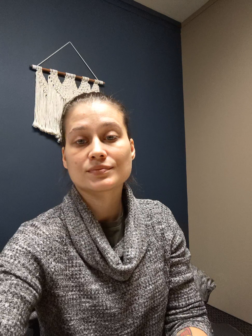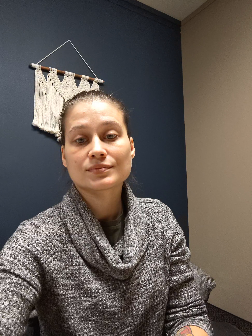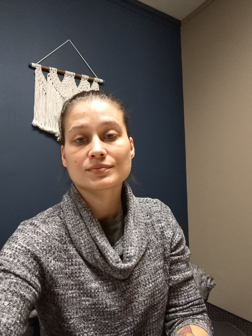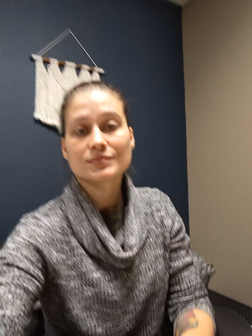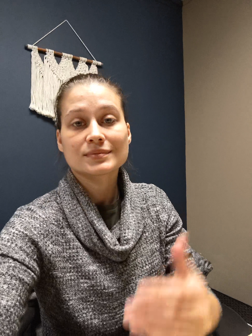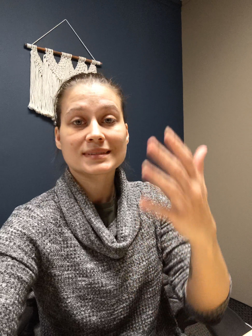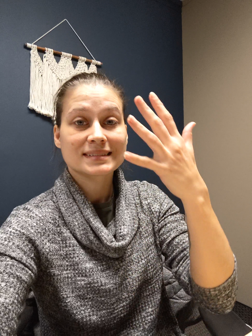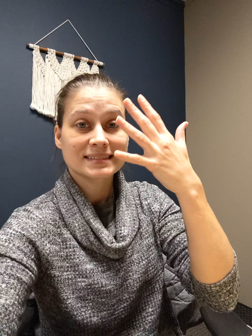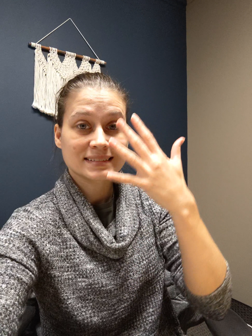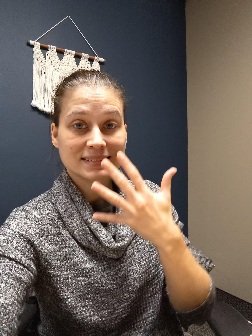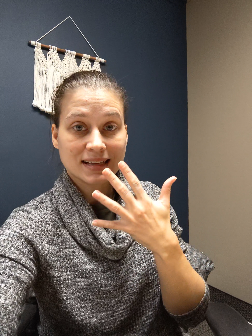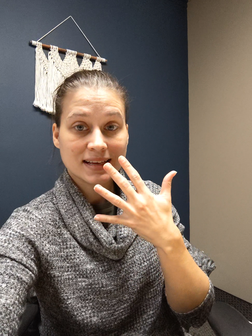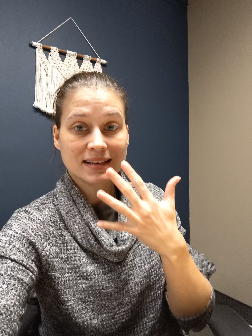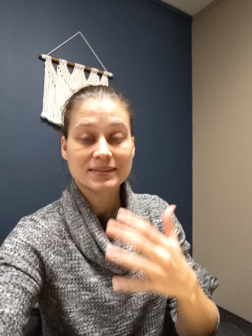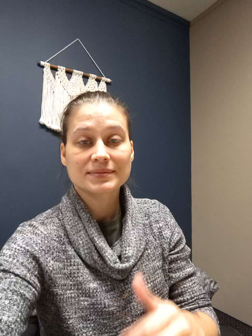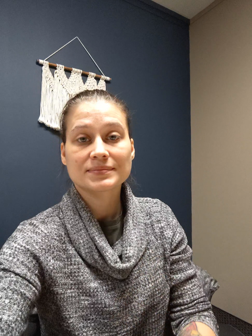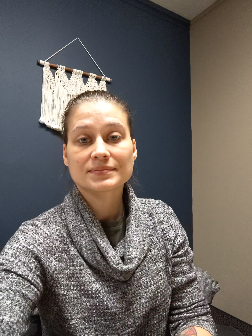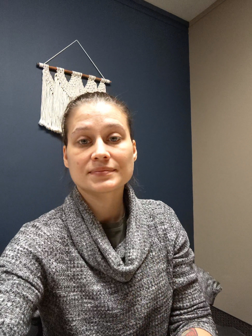sad